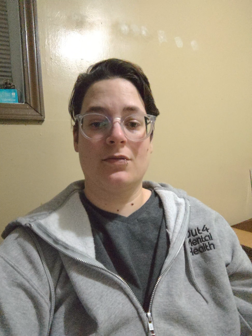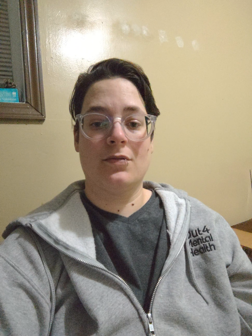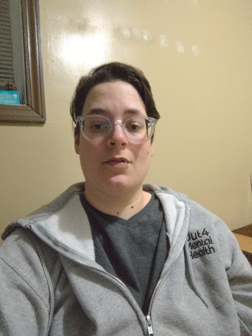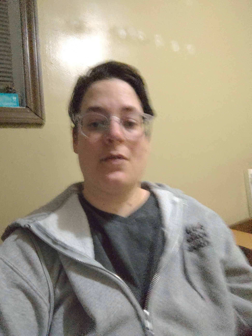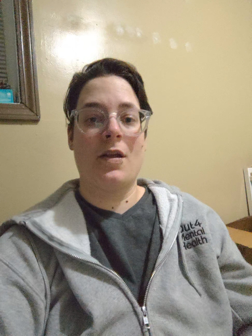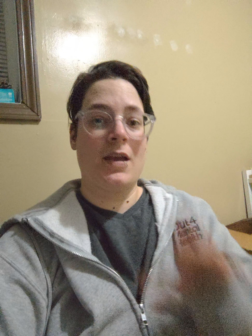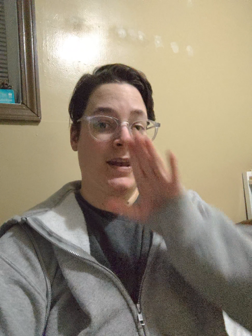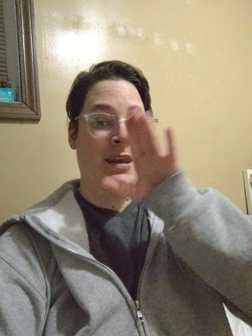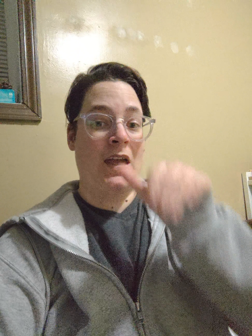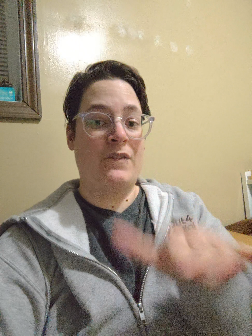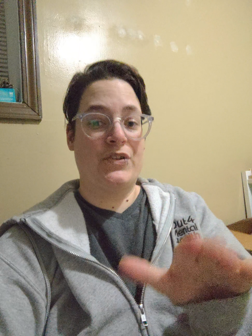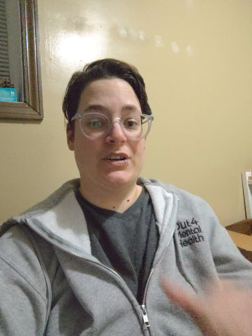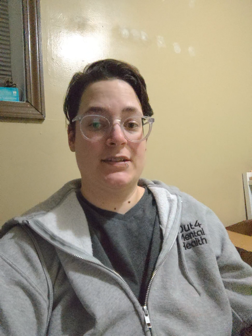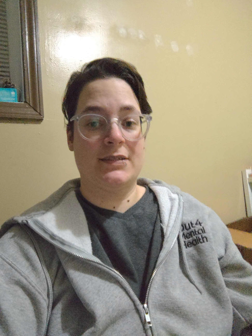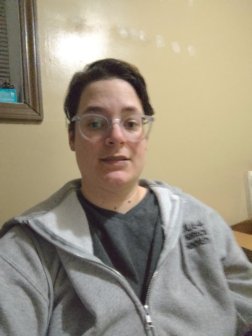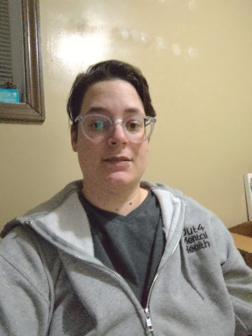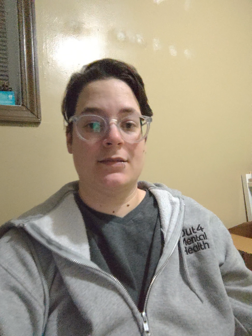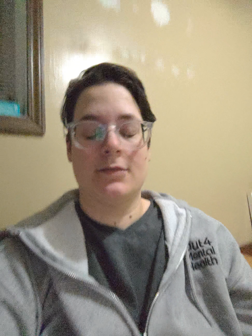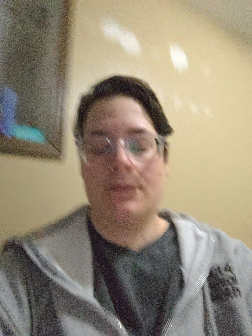elephant